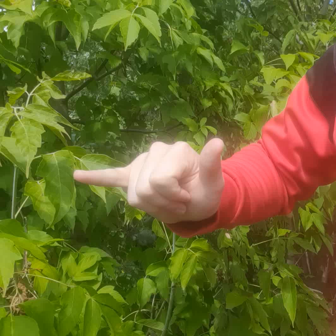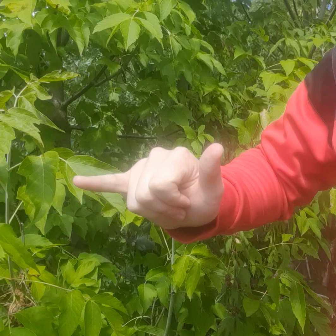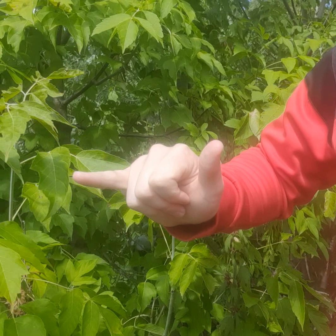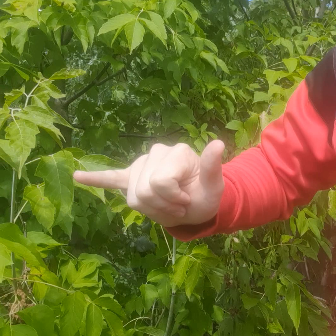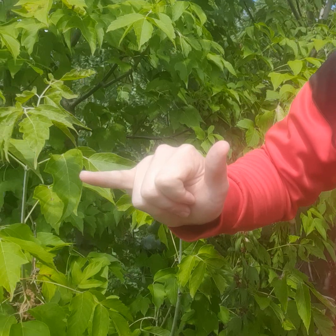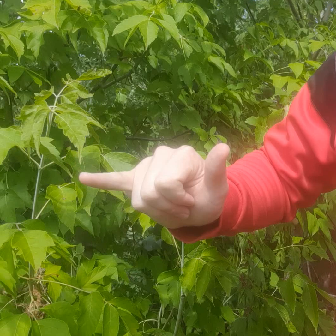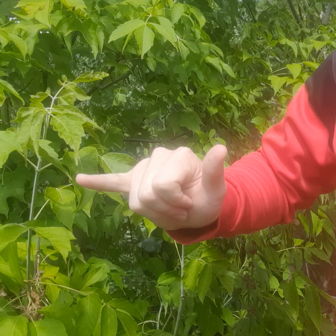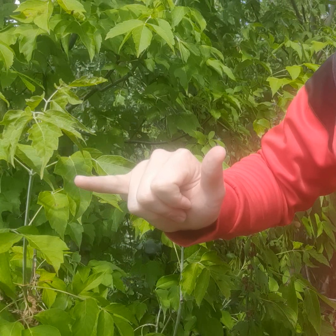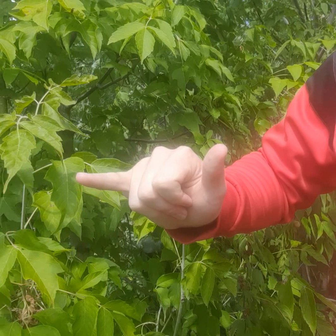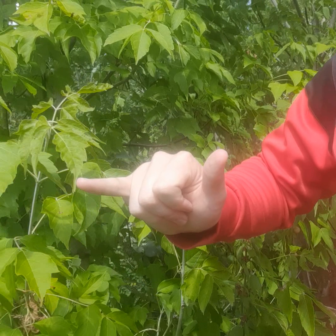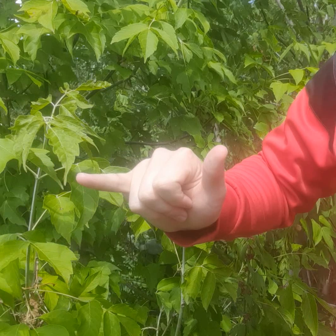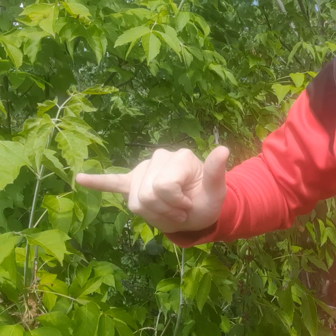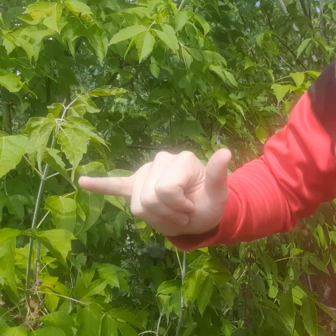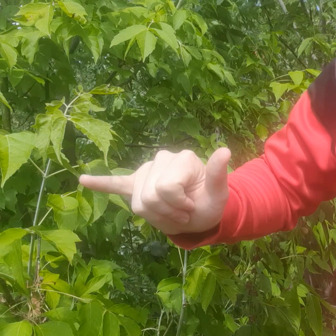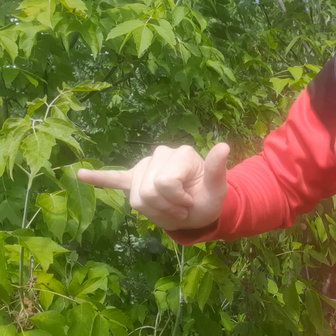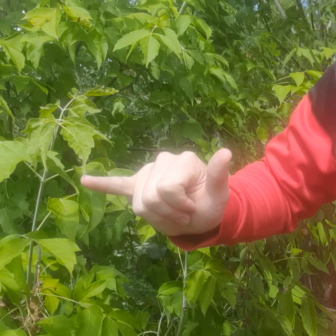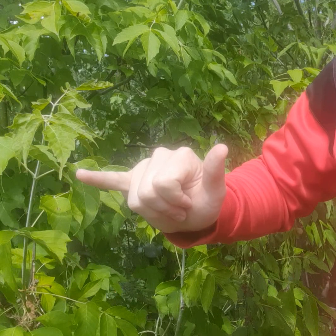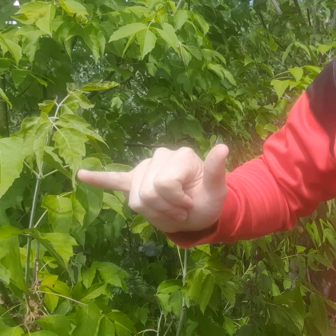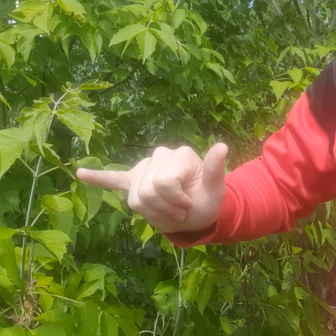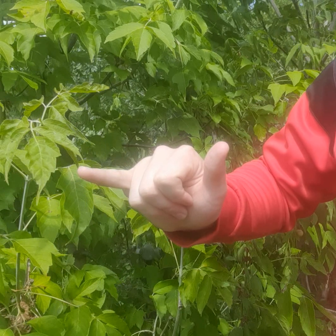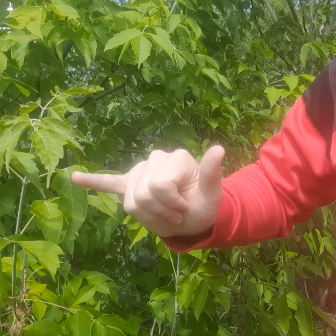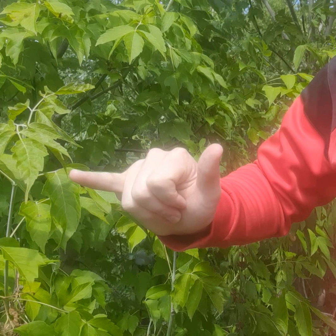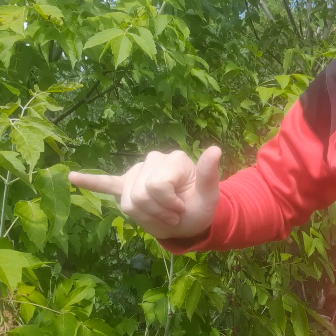У